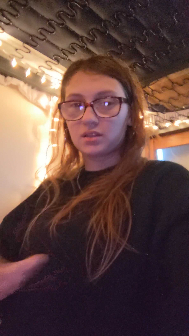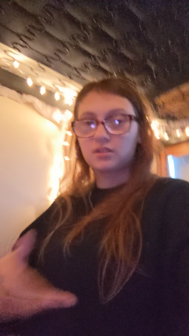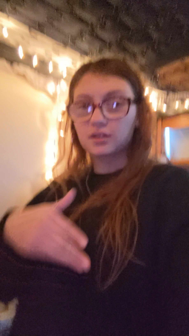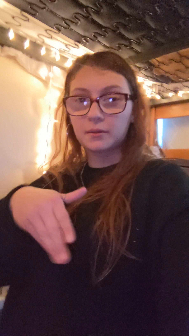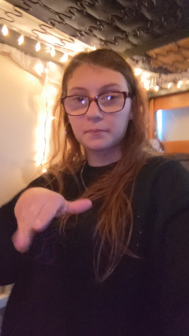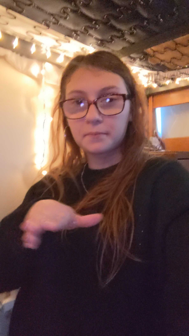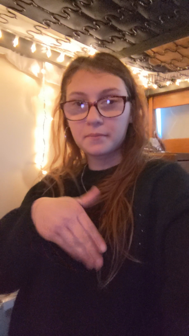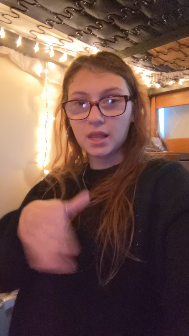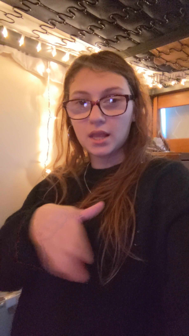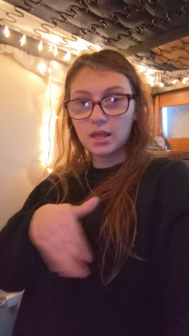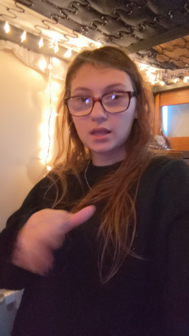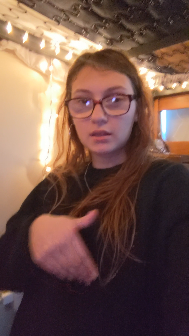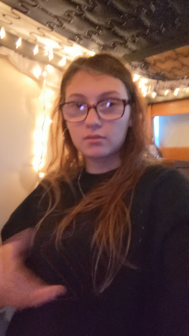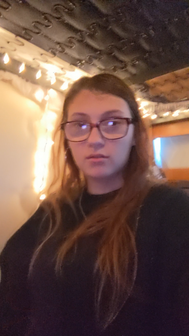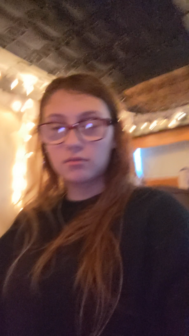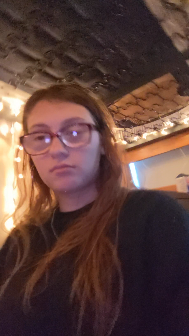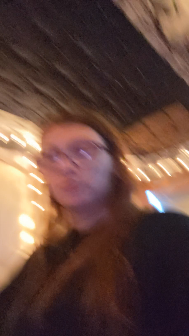paint